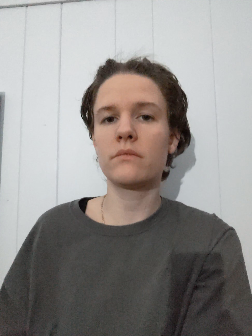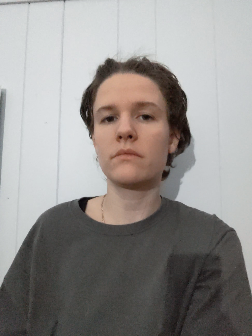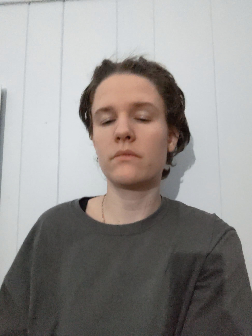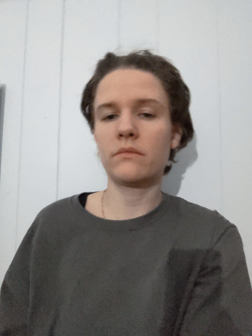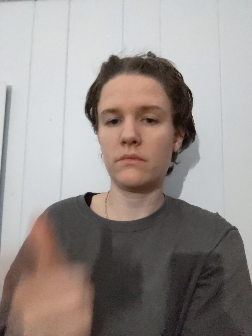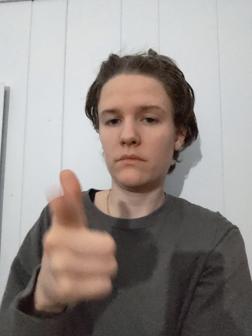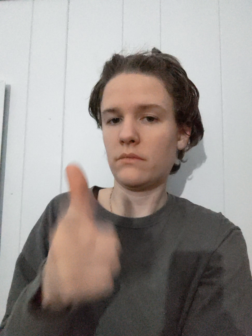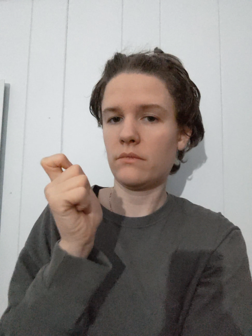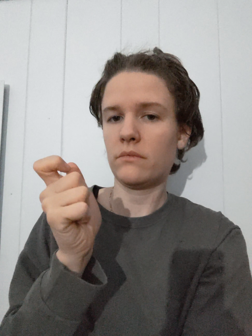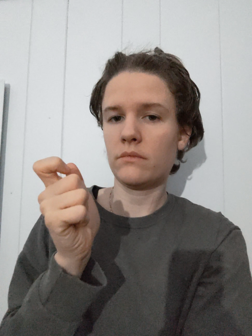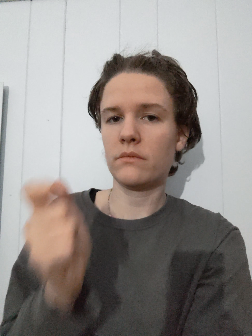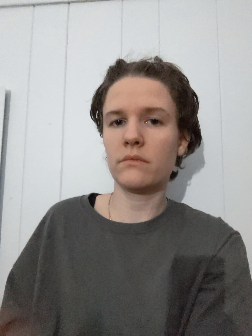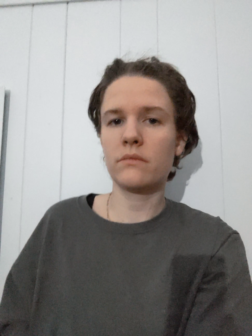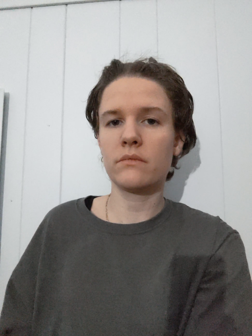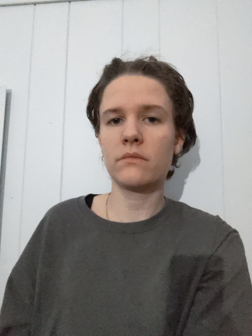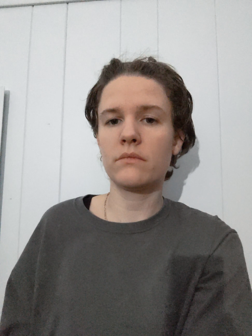fast